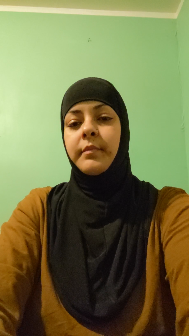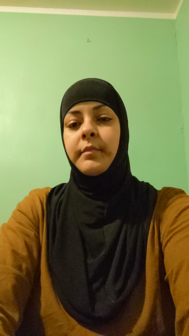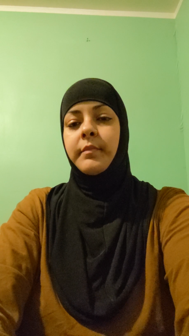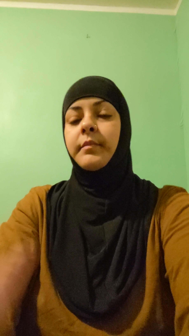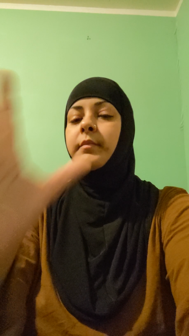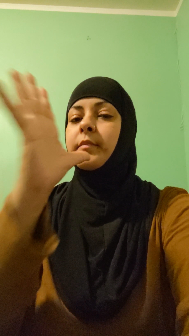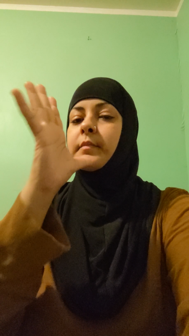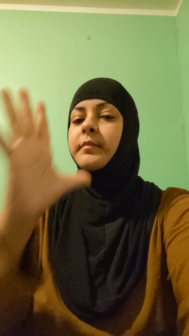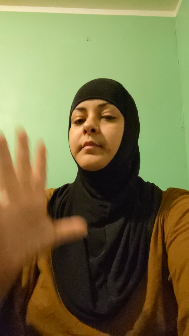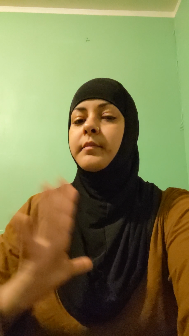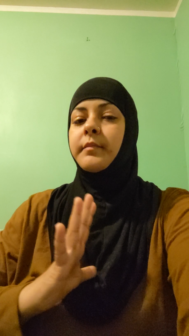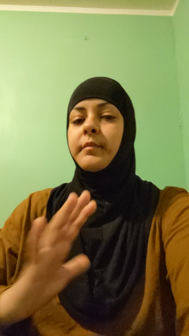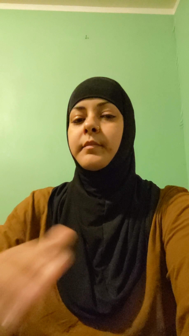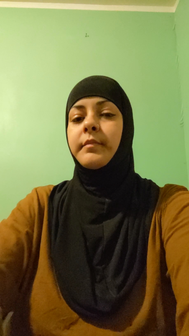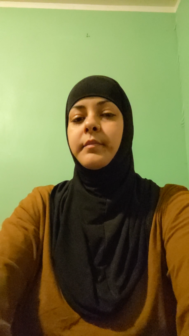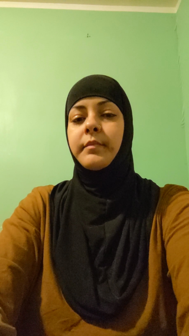lady